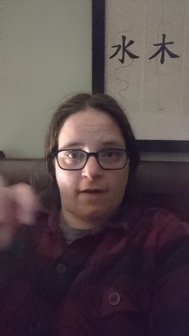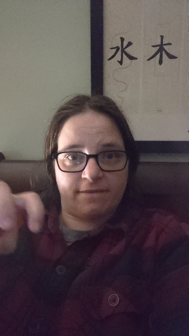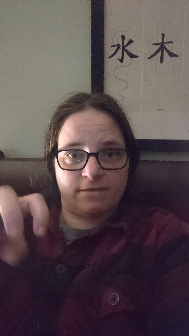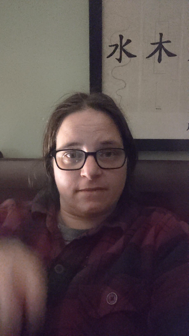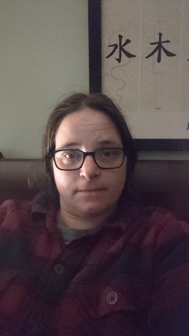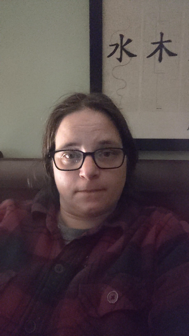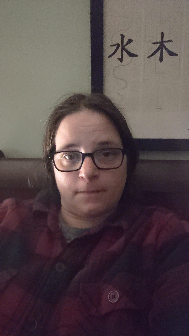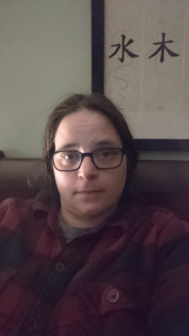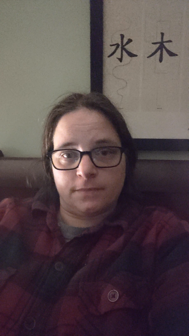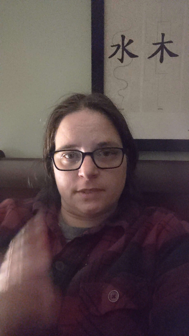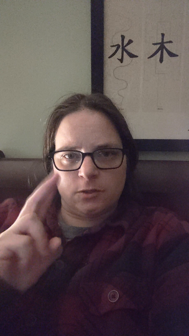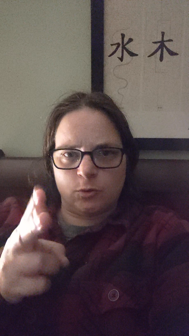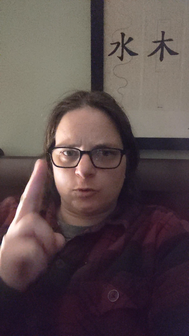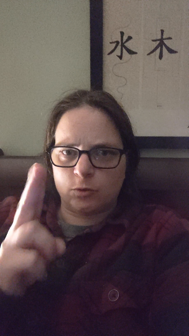hurry